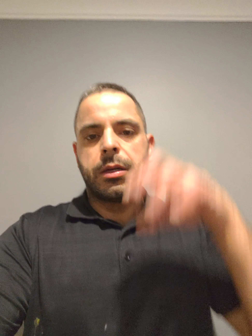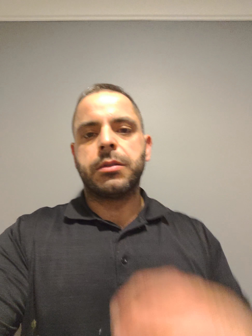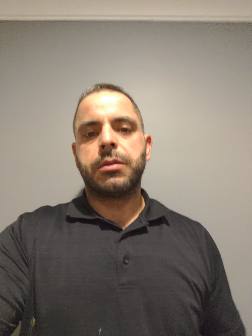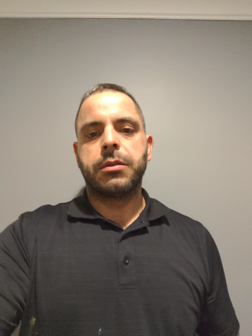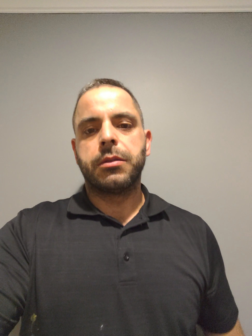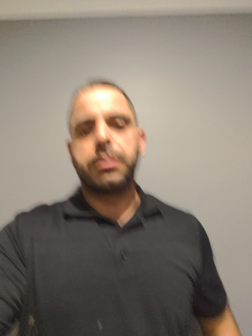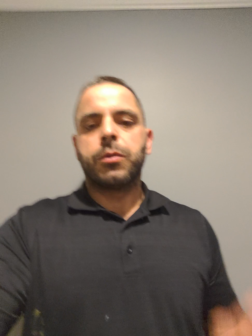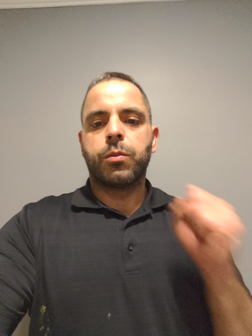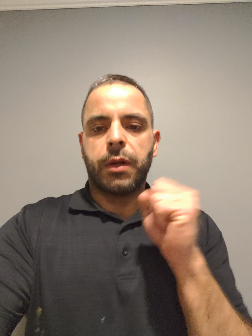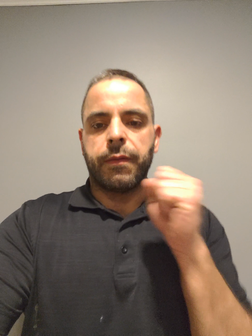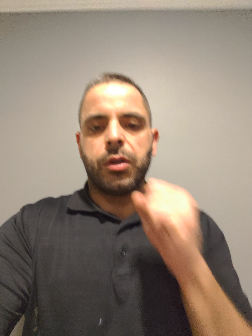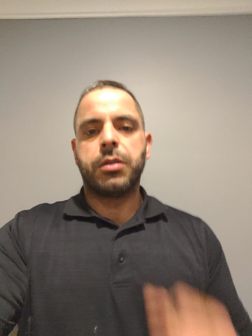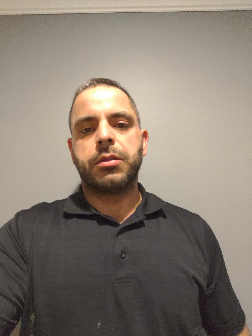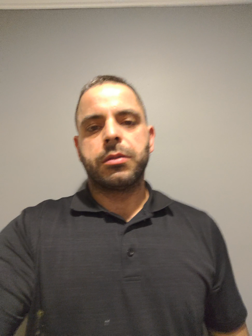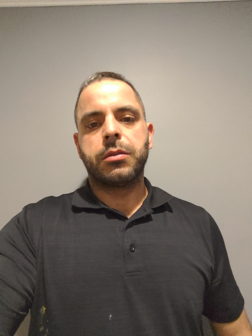refrigerator